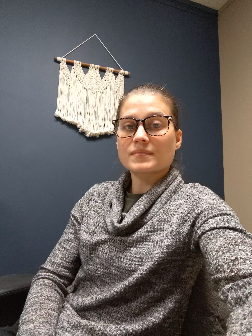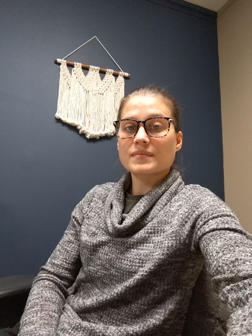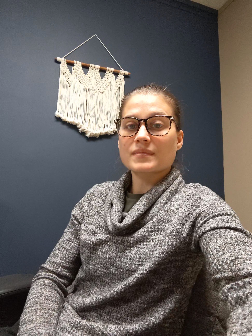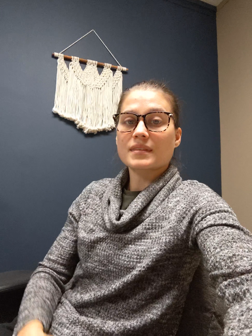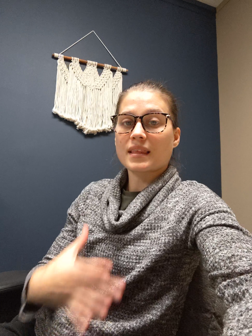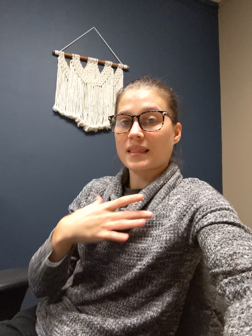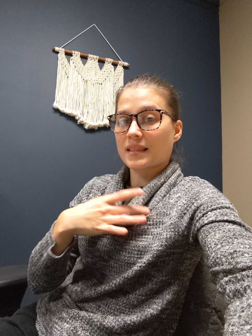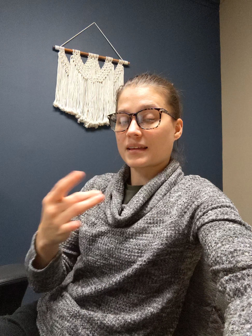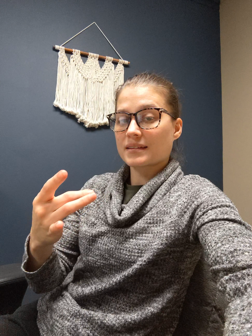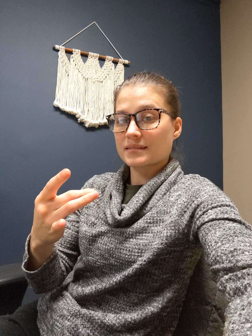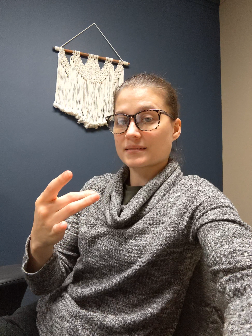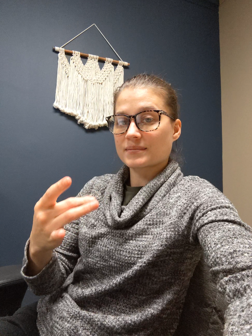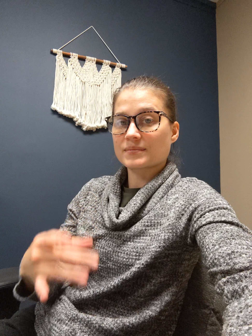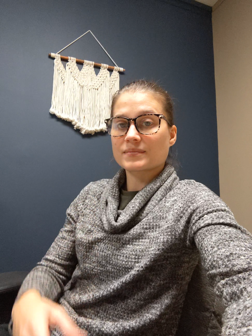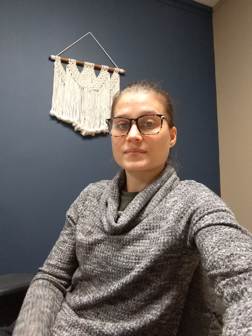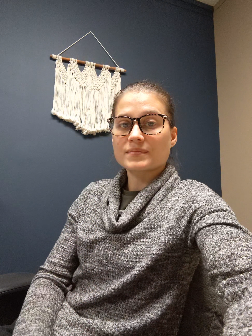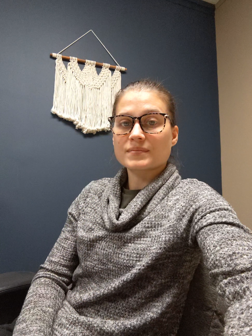like